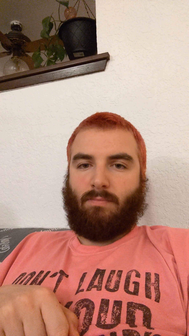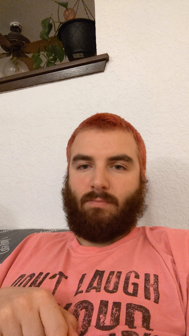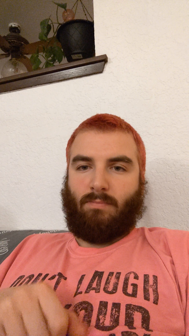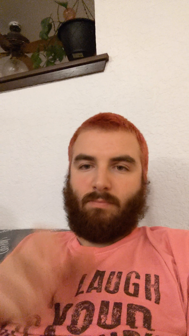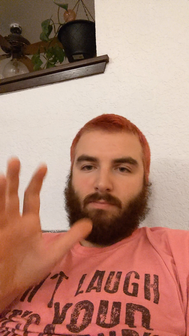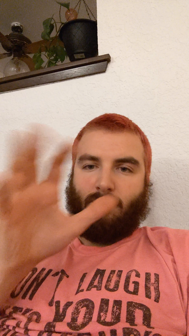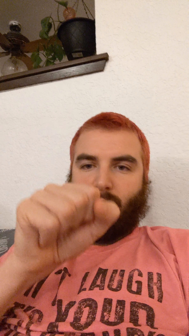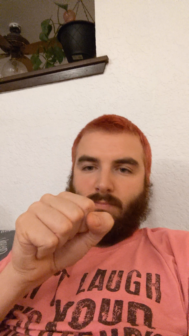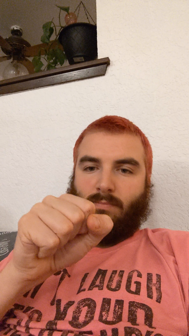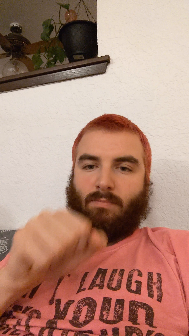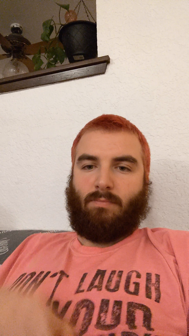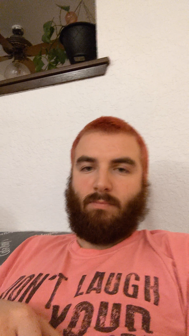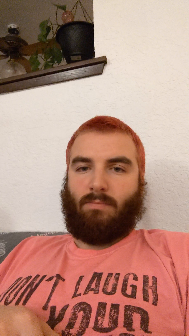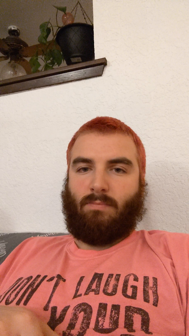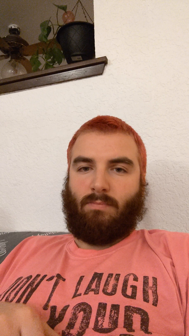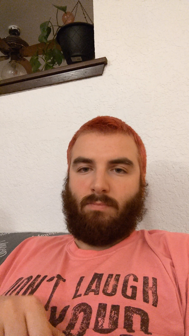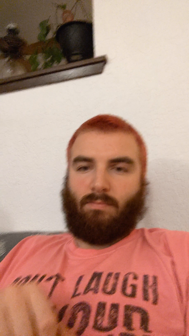catch